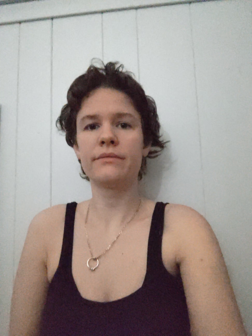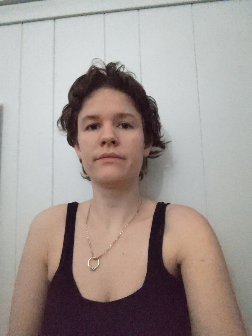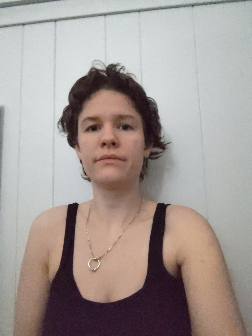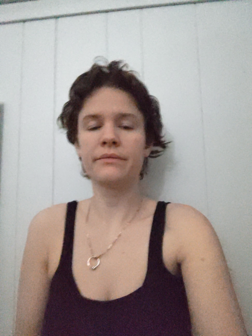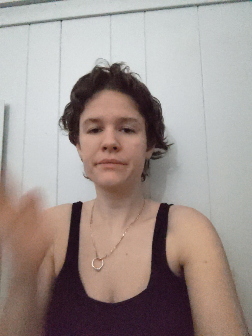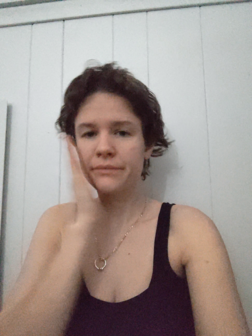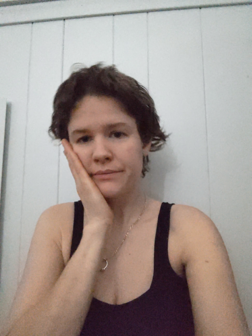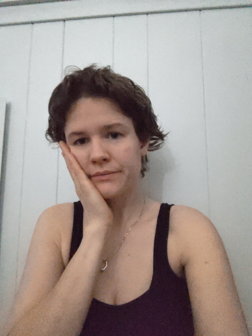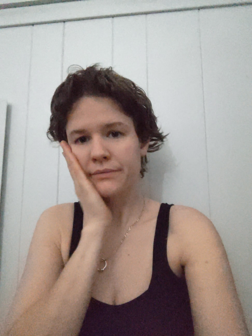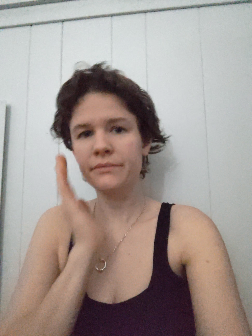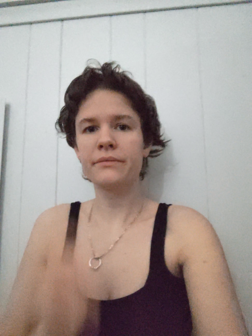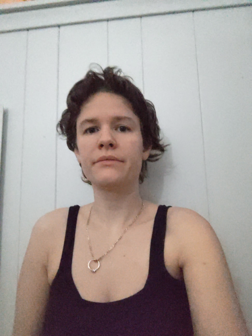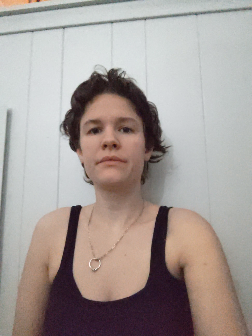bed